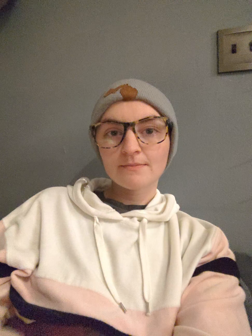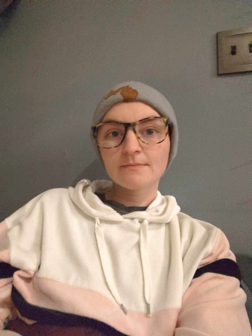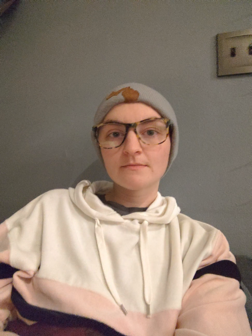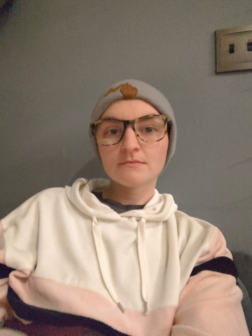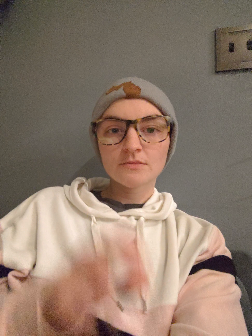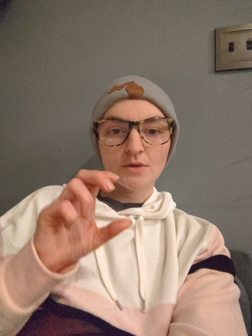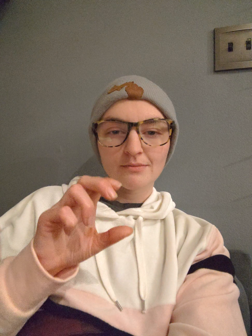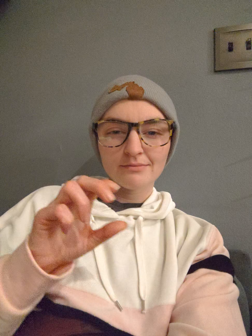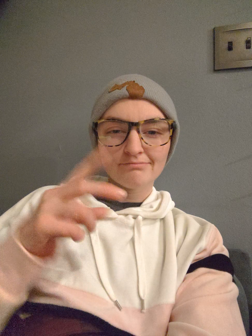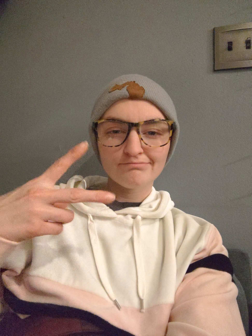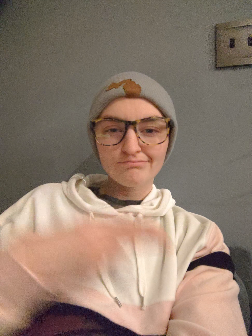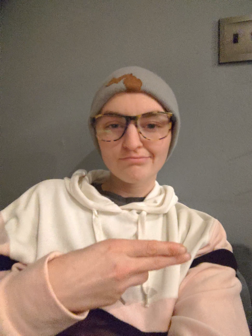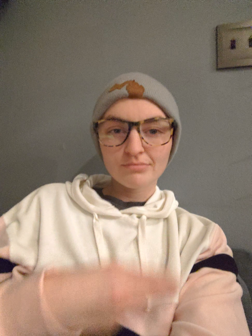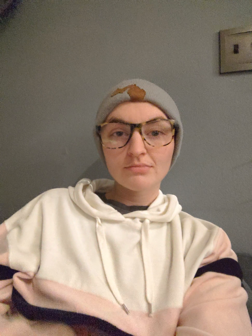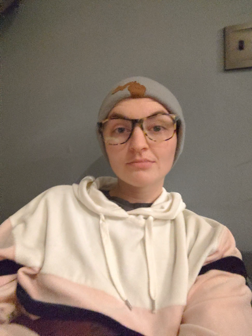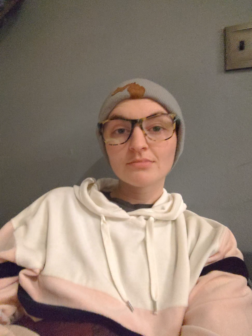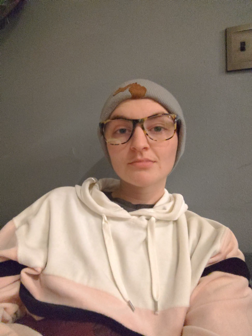cut